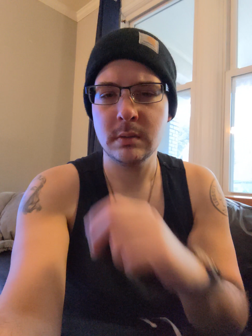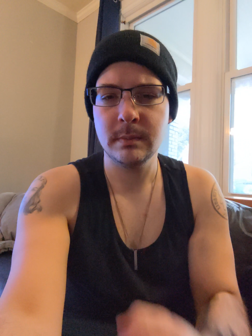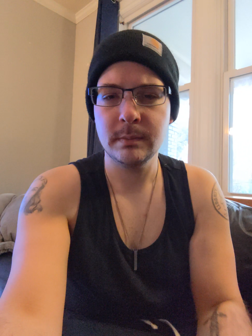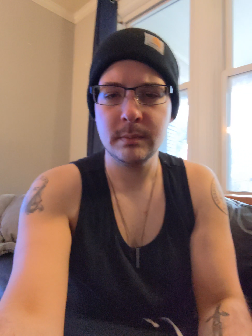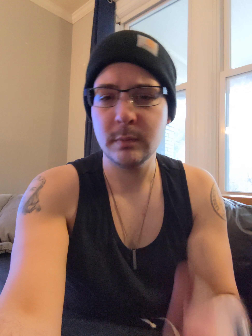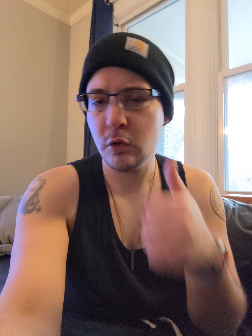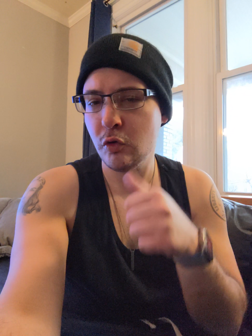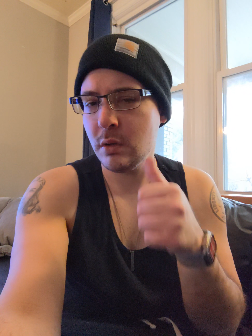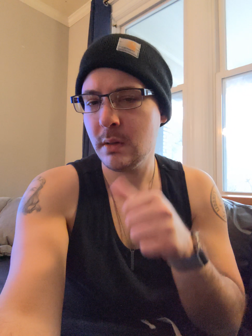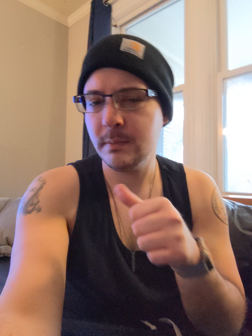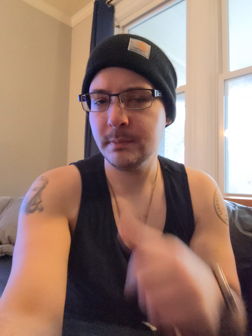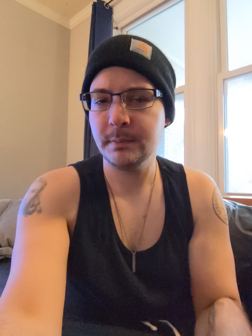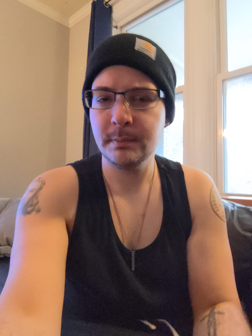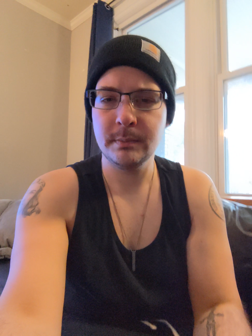girl